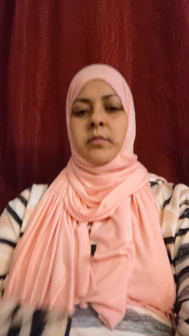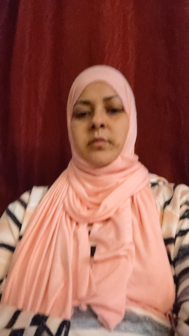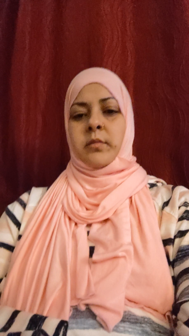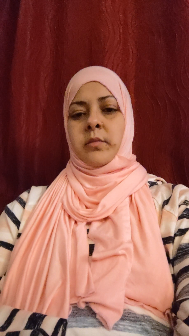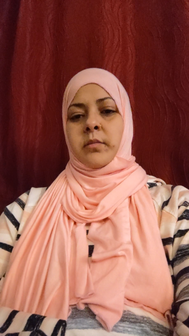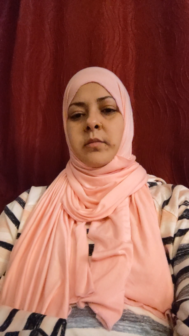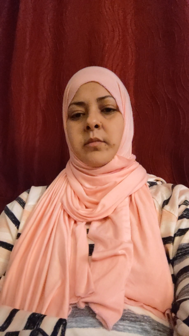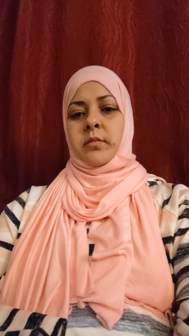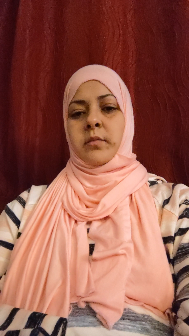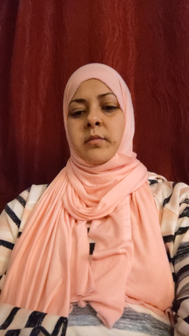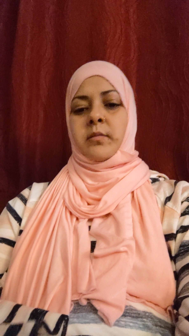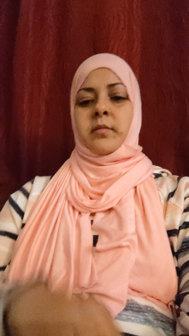children